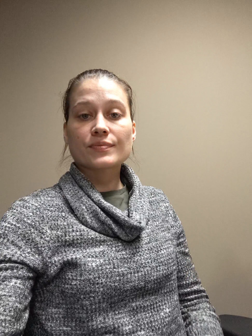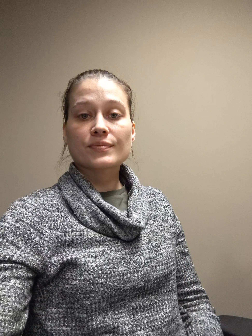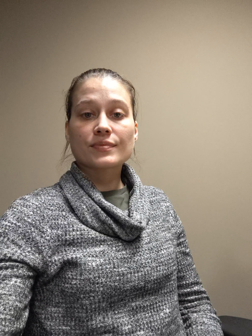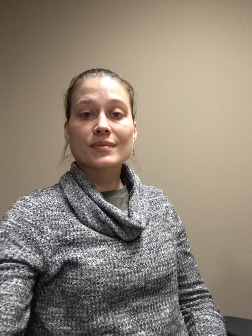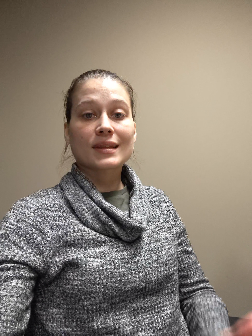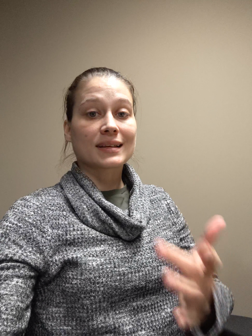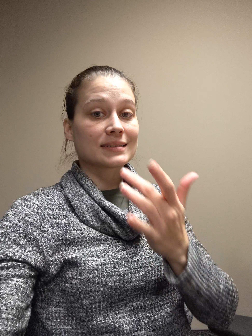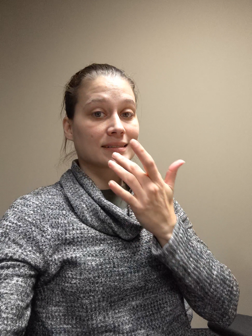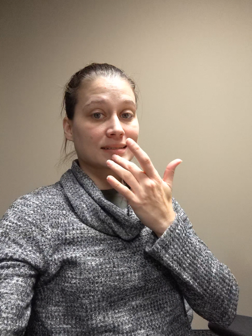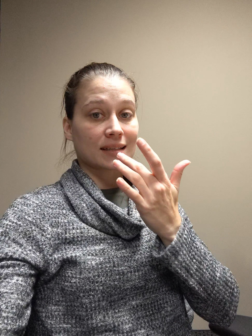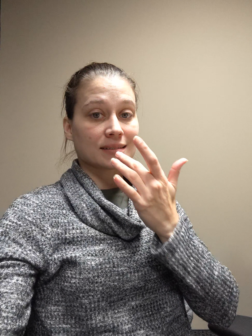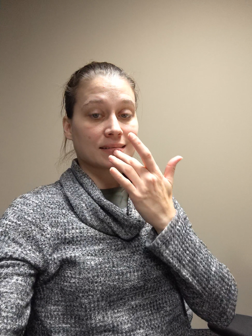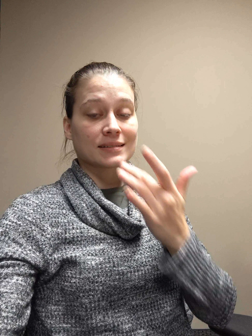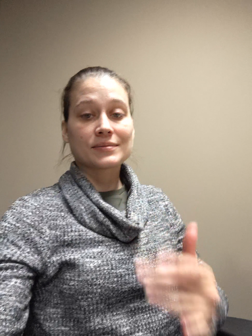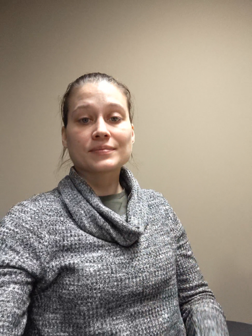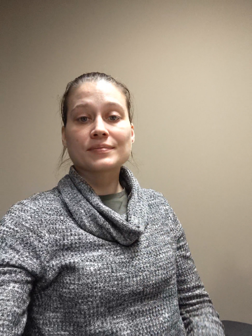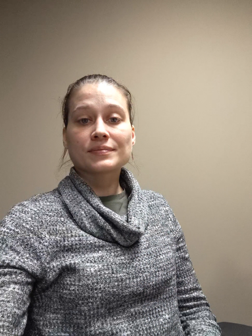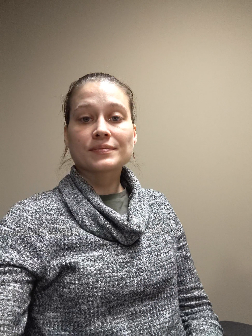taste